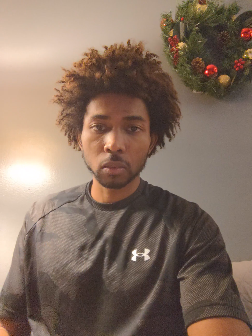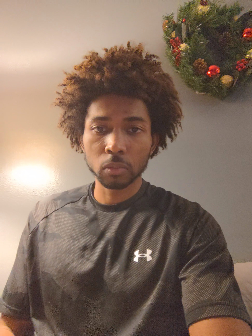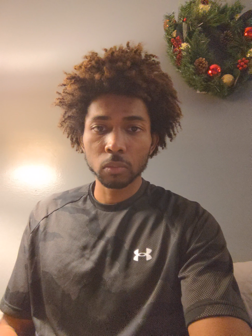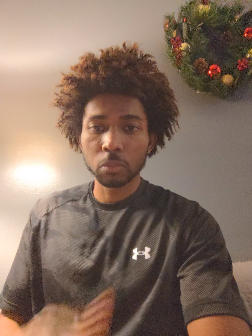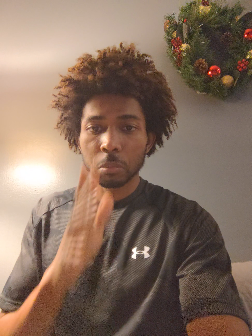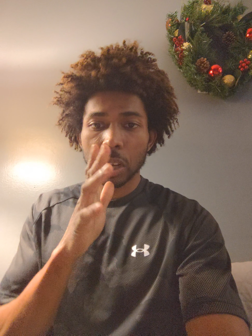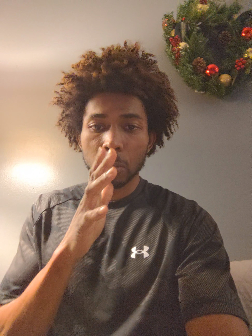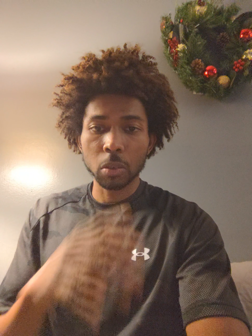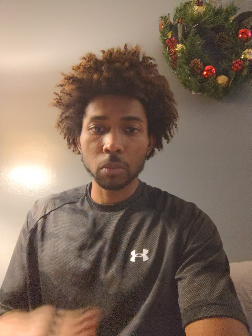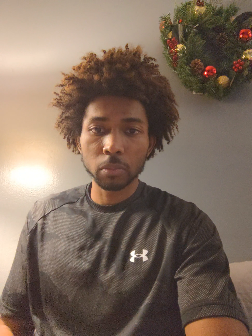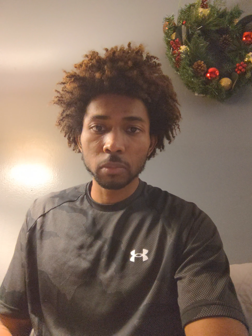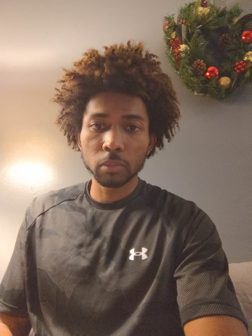mom